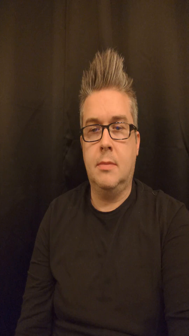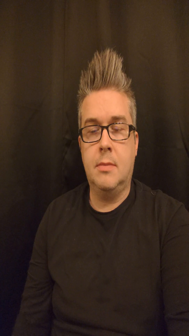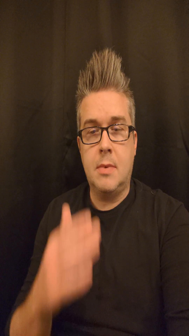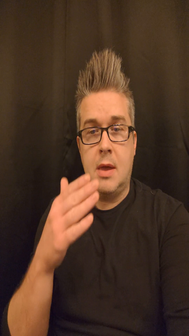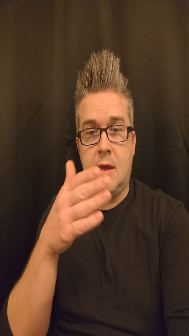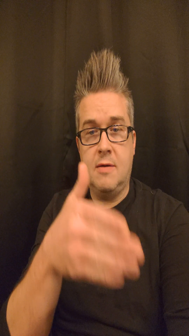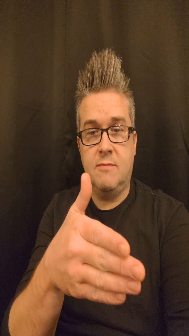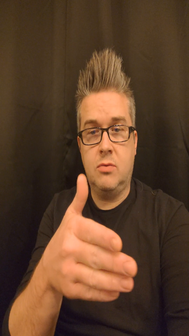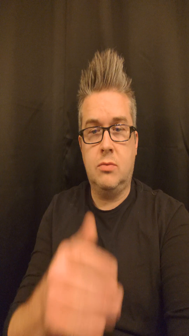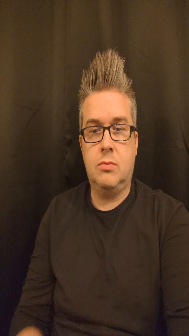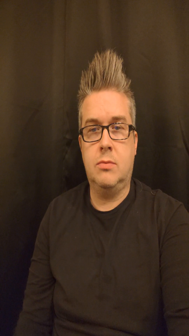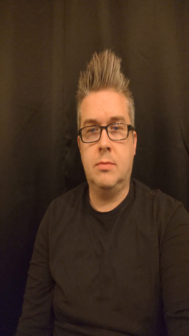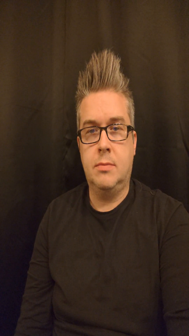after